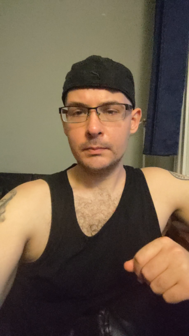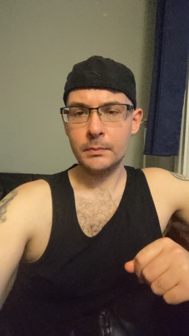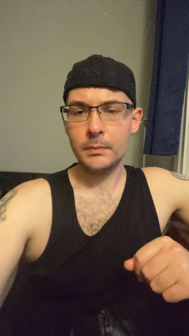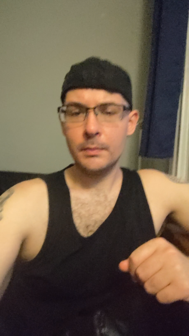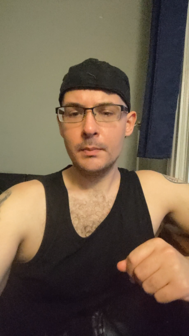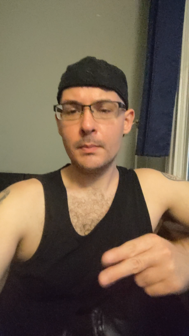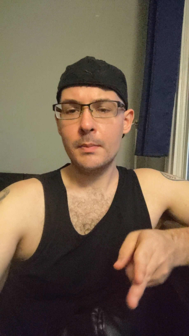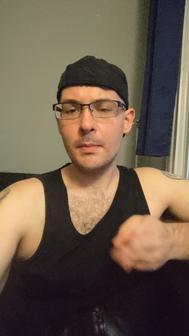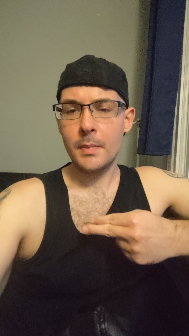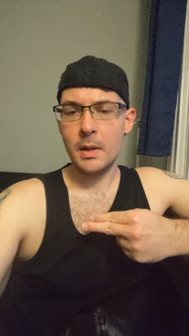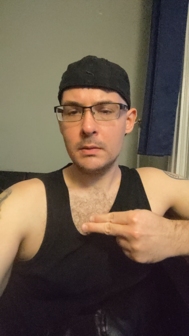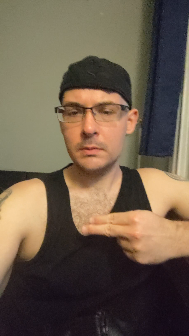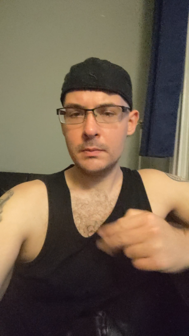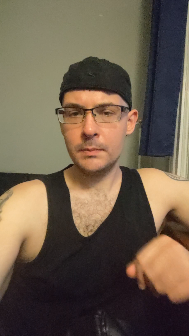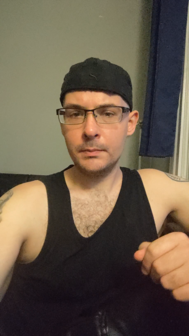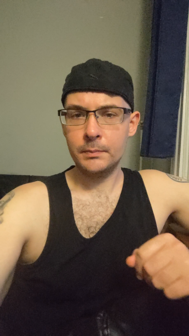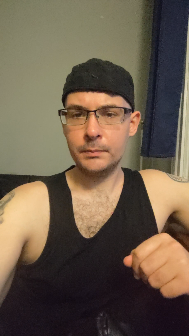belt